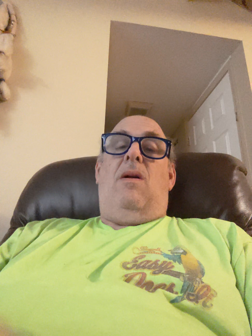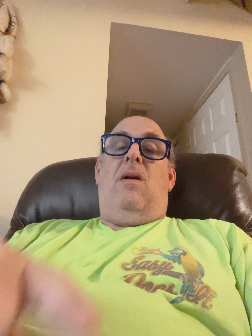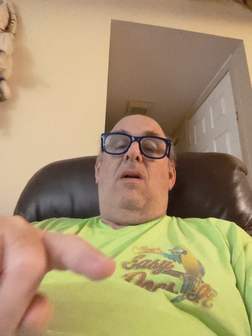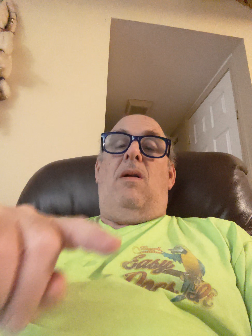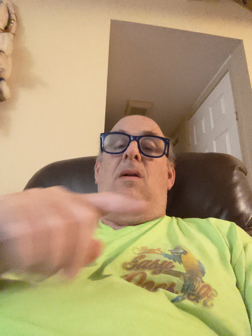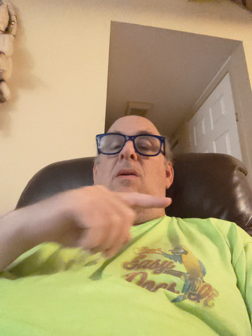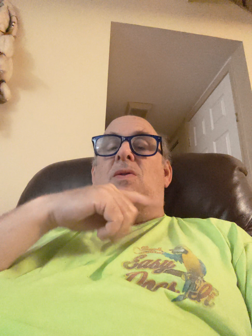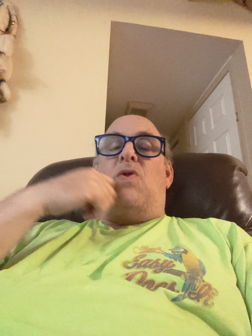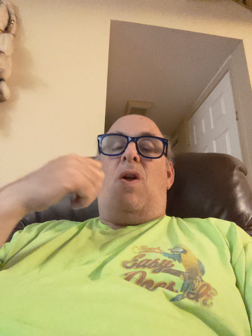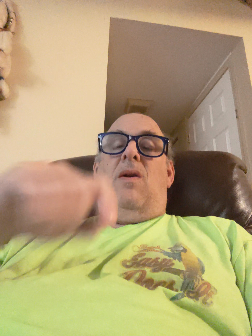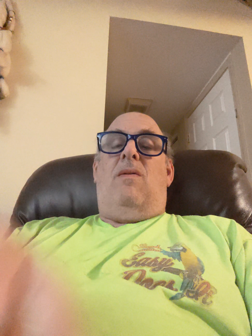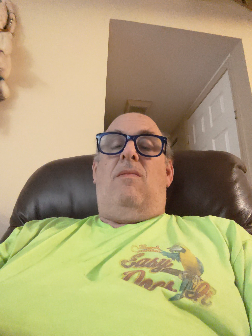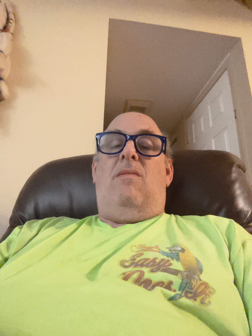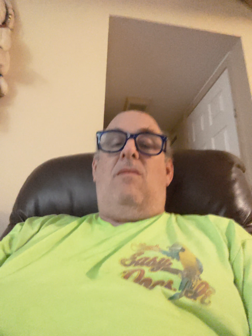dry